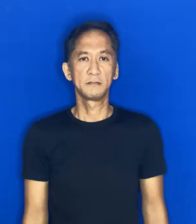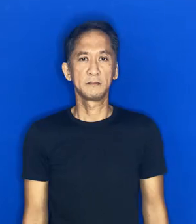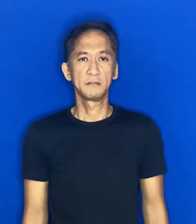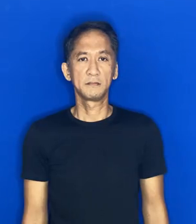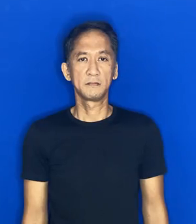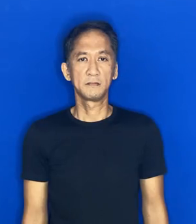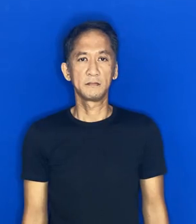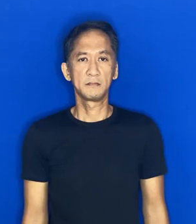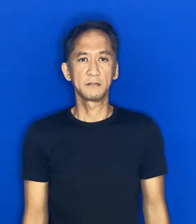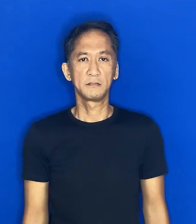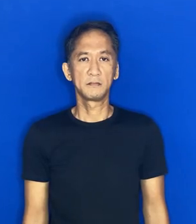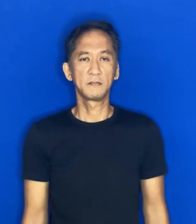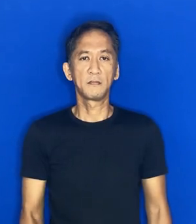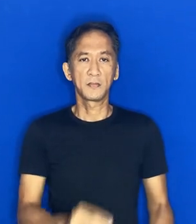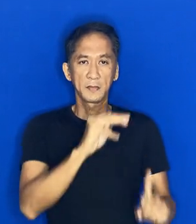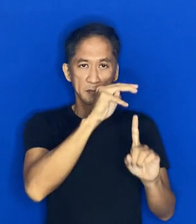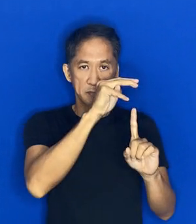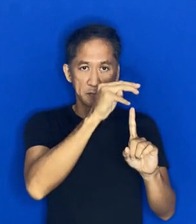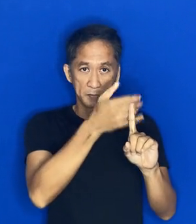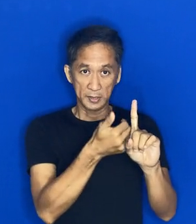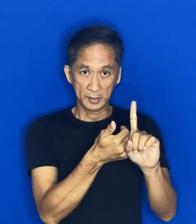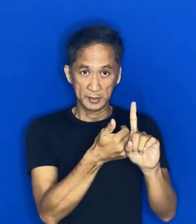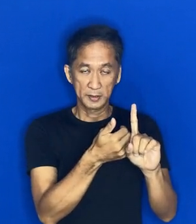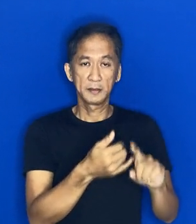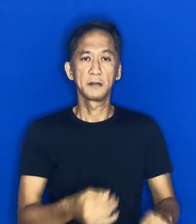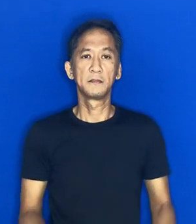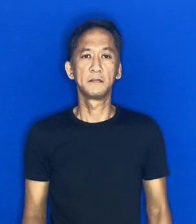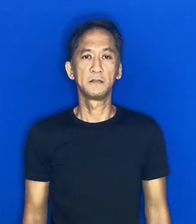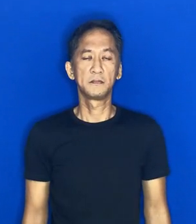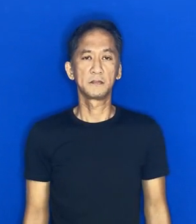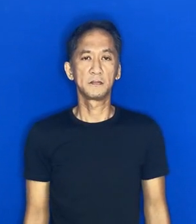may